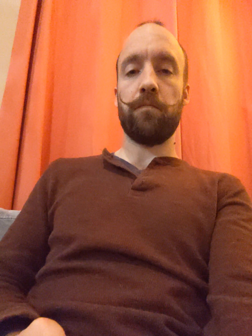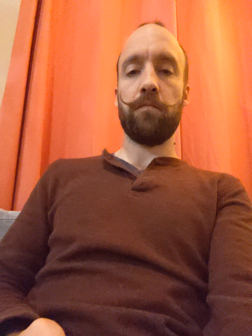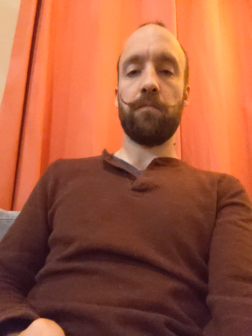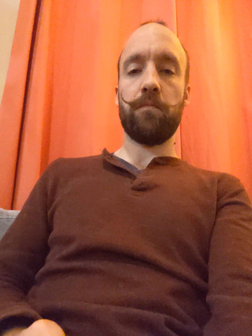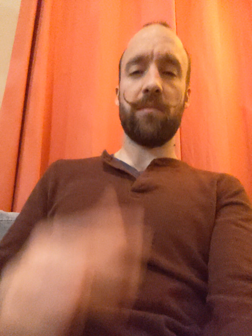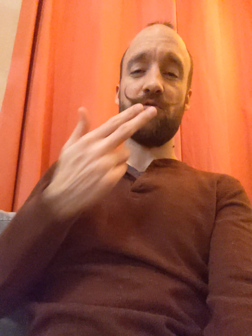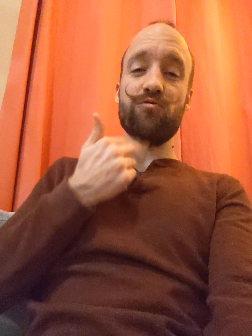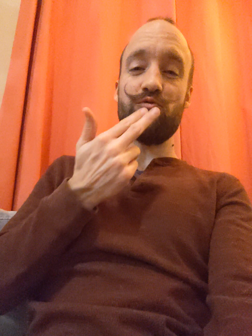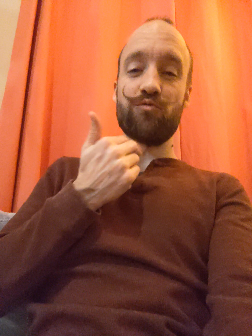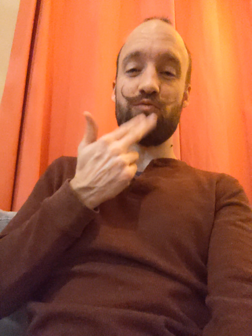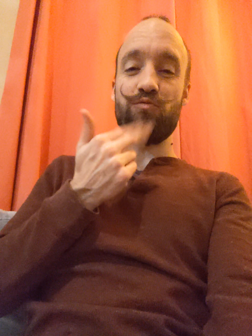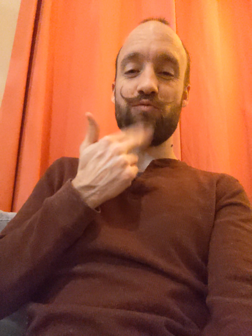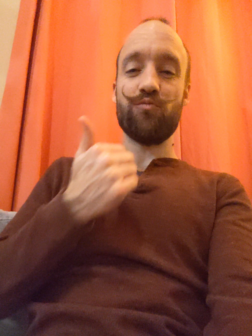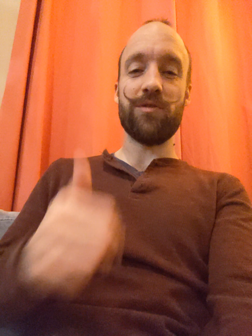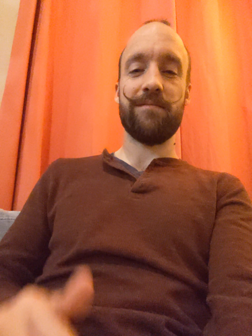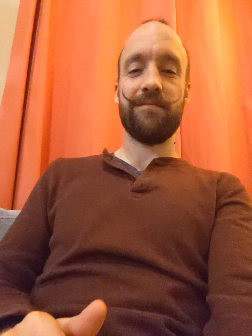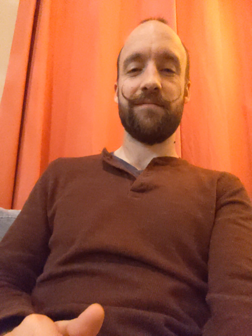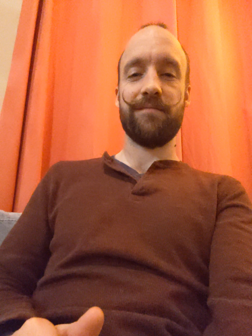cute